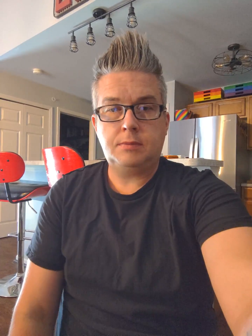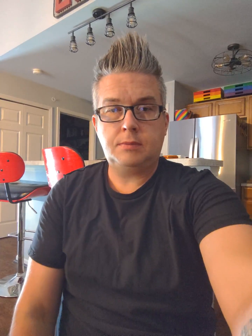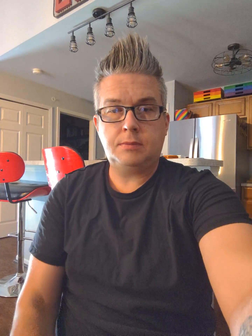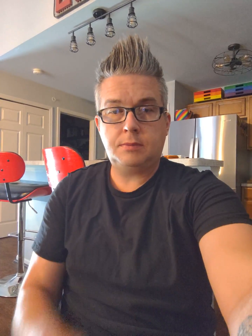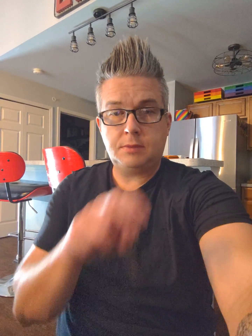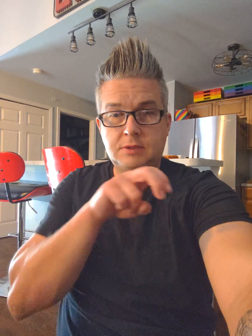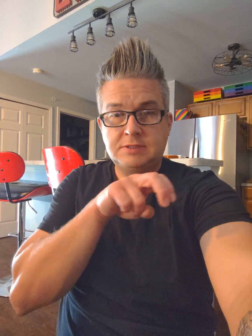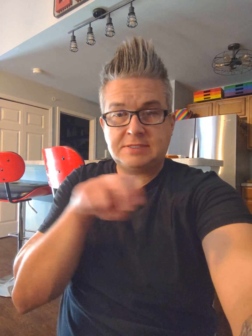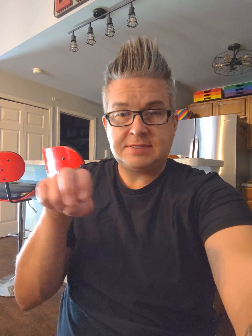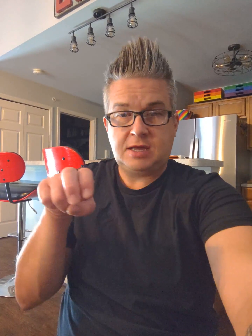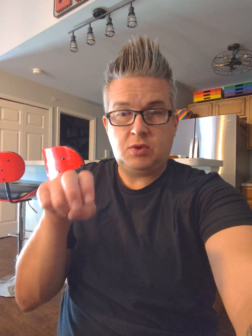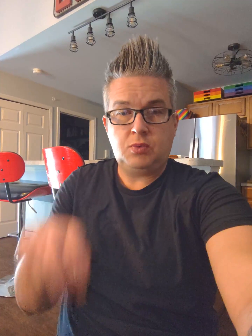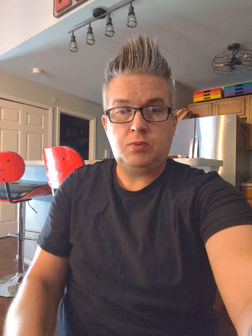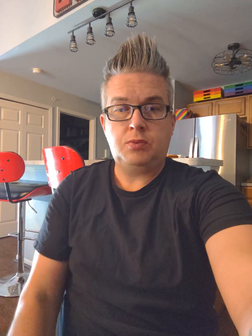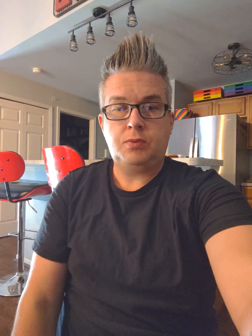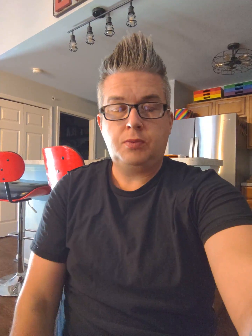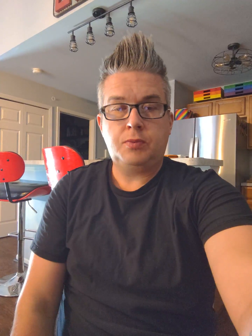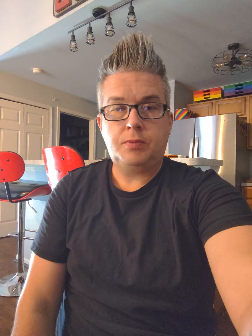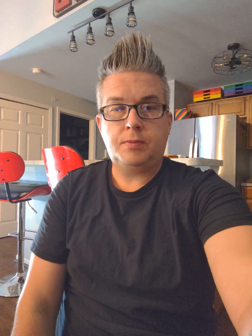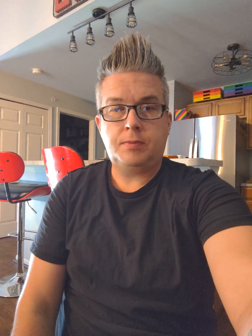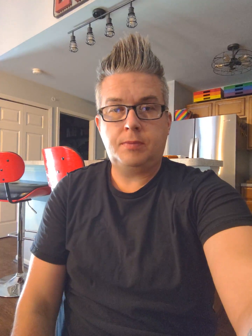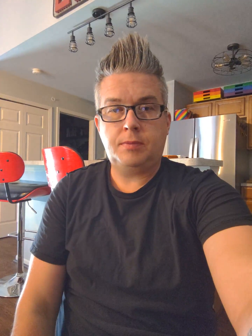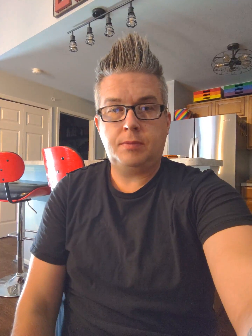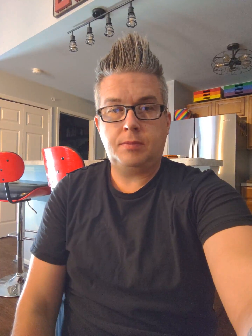bench